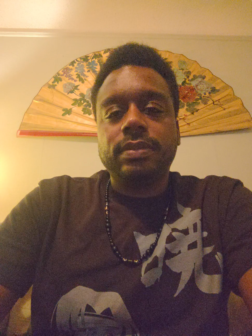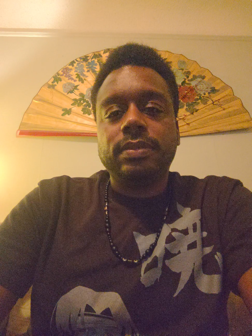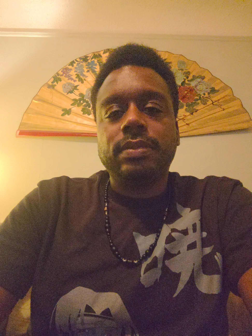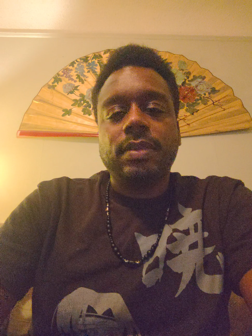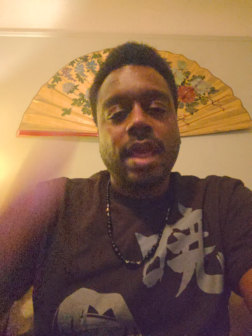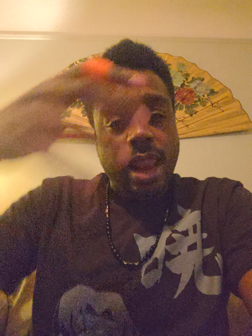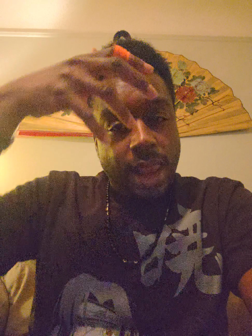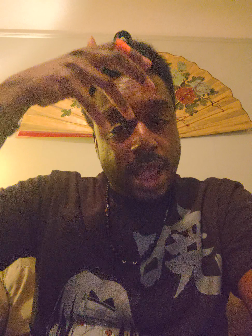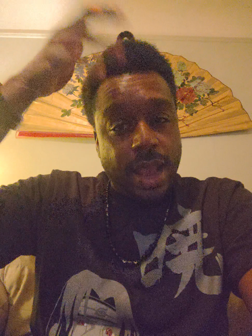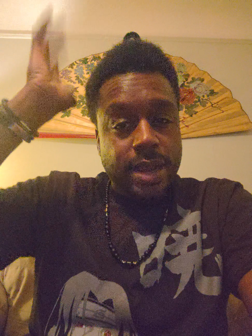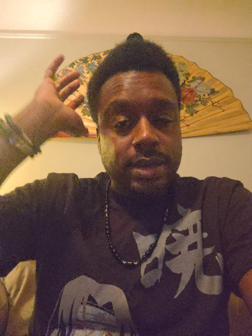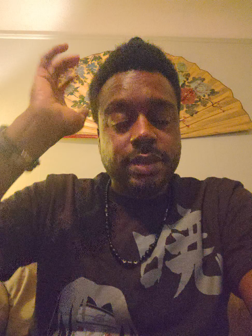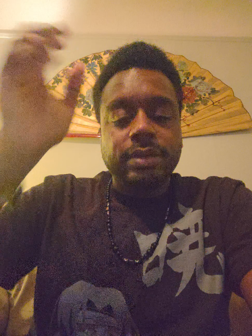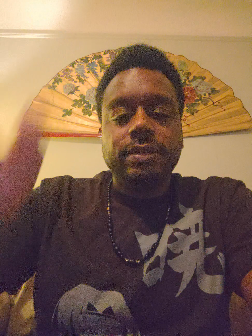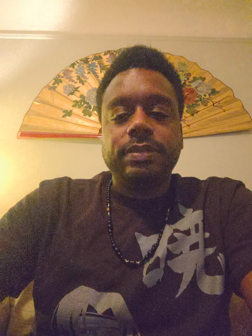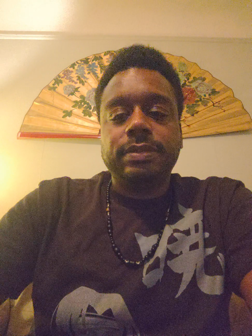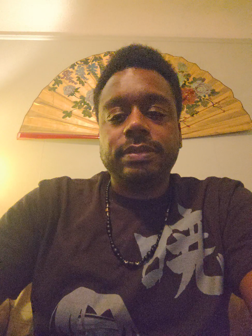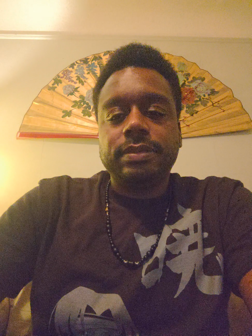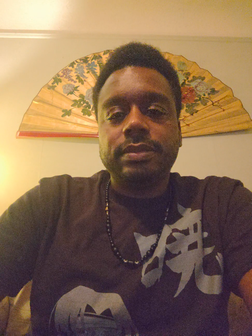lion